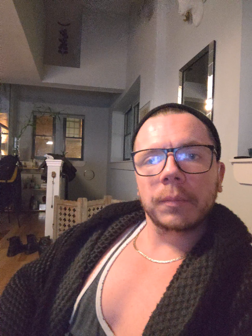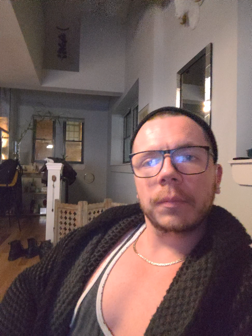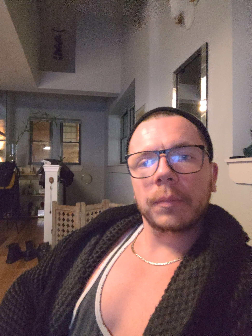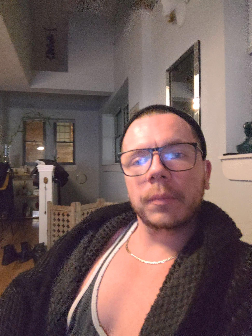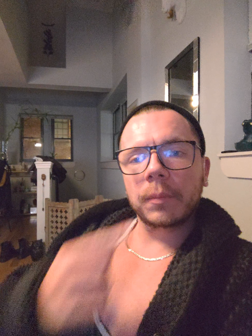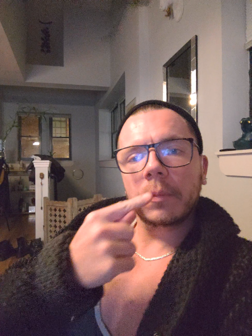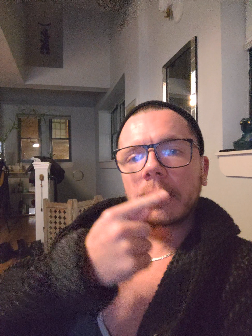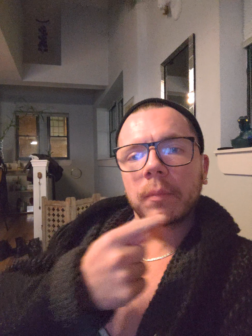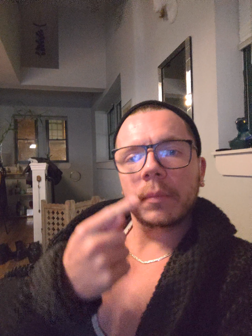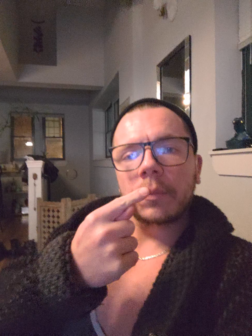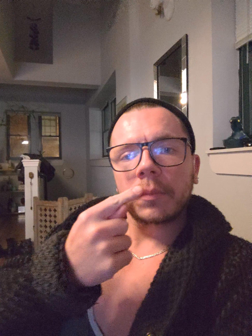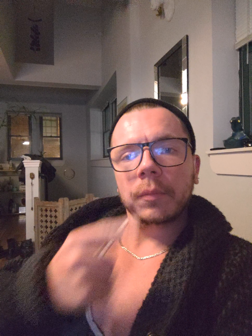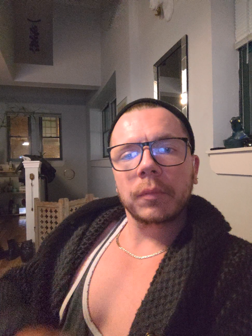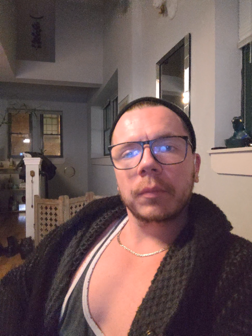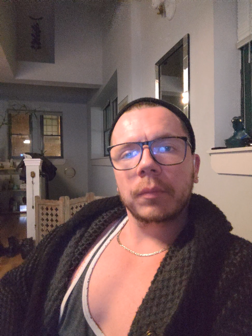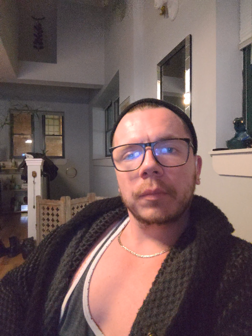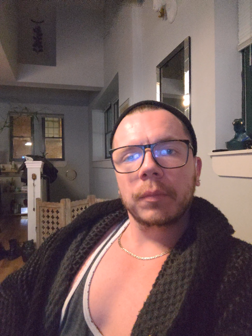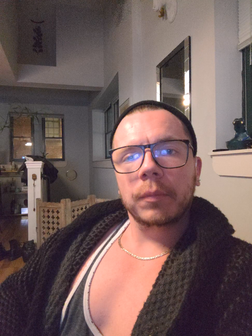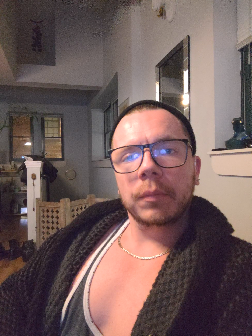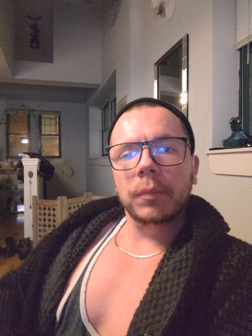mouth